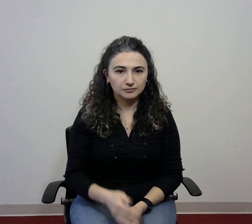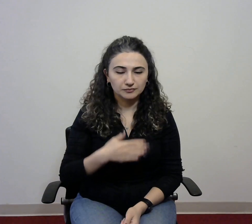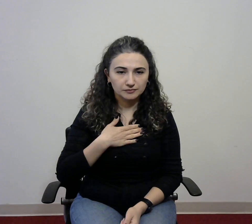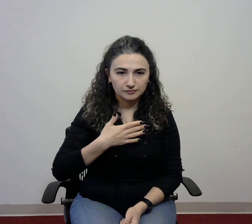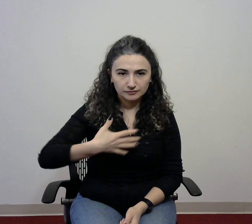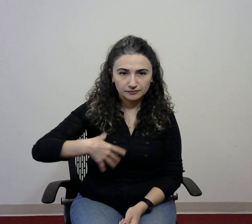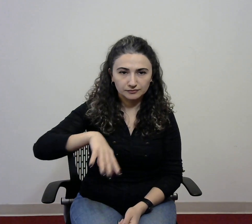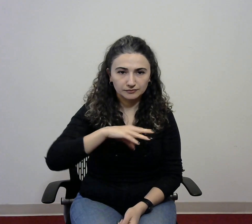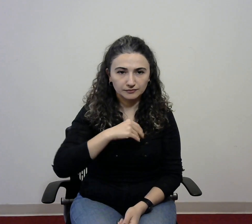biz